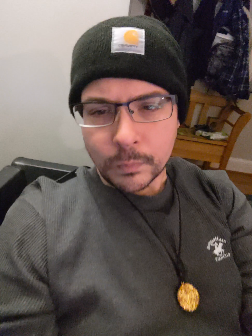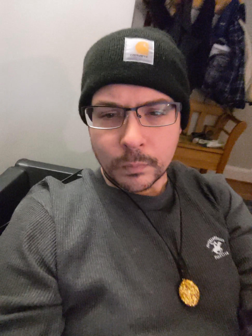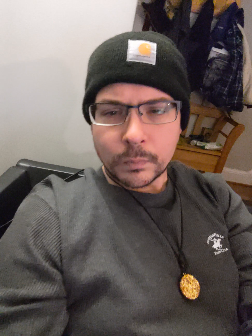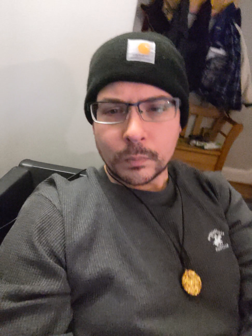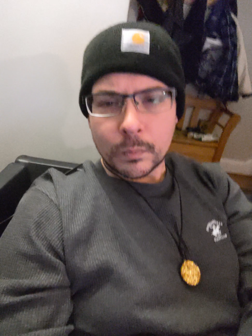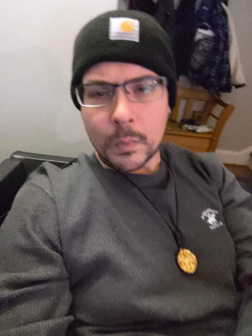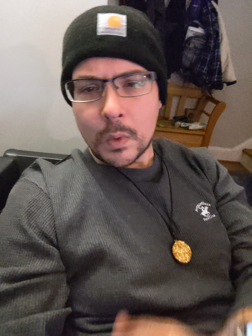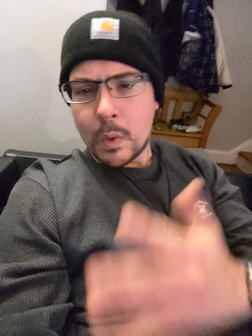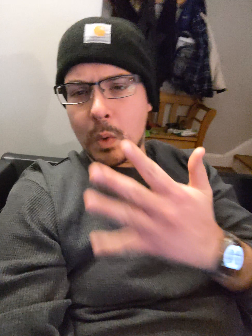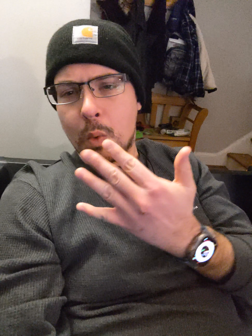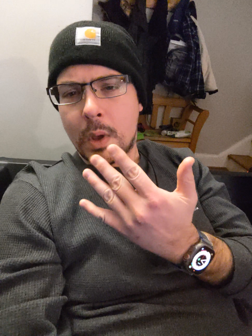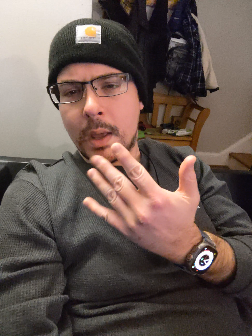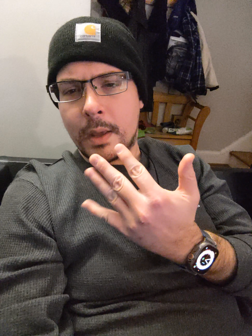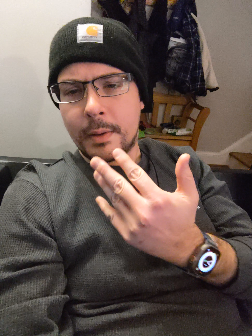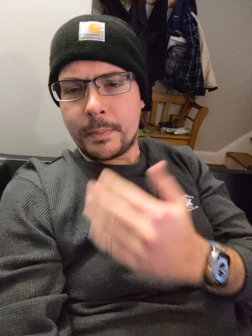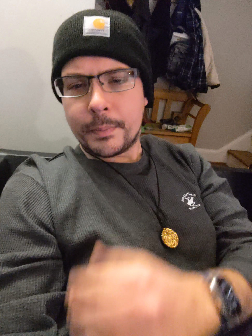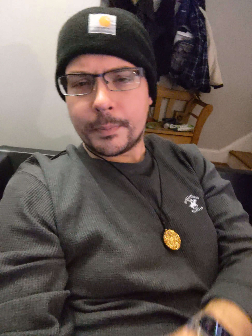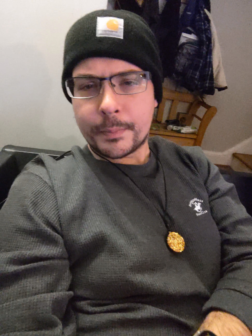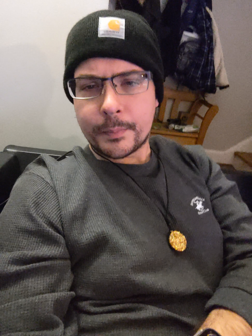wait